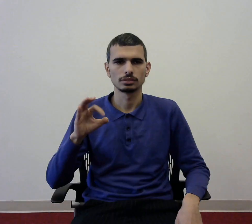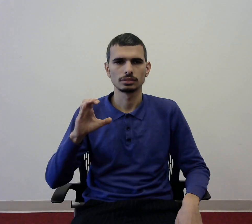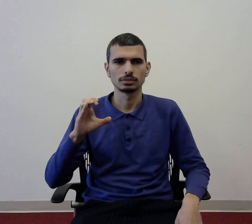S